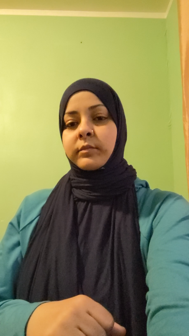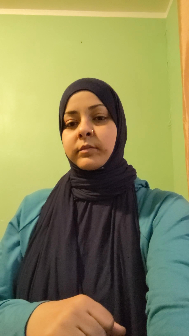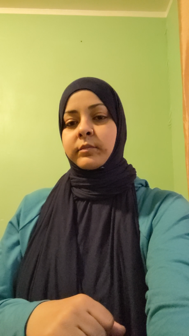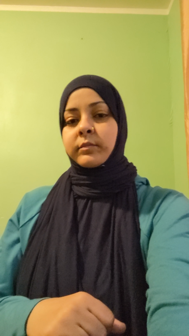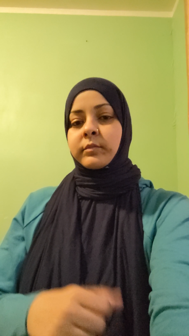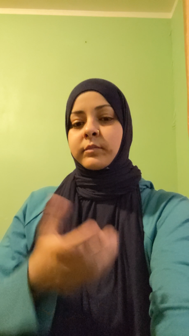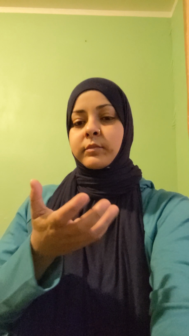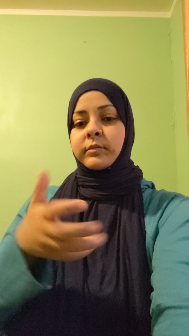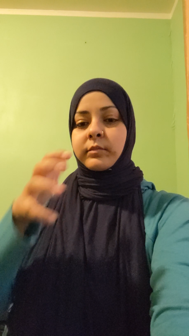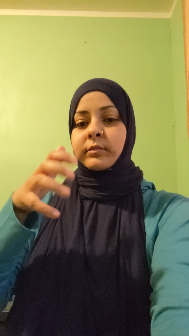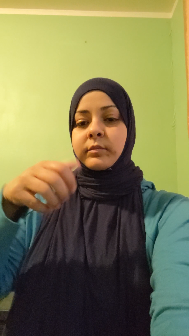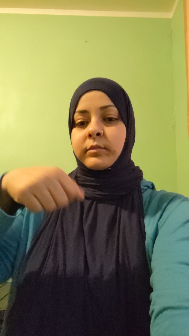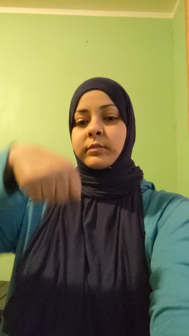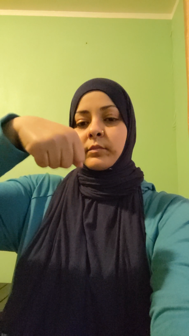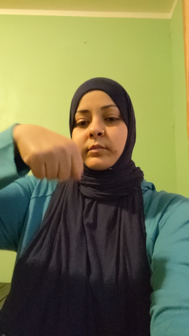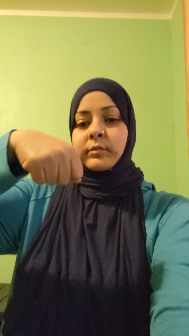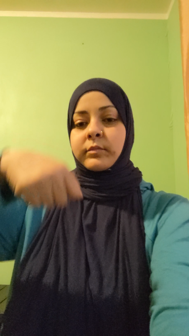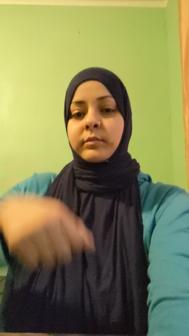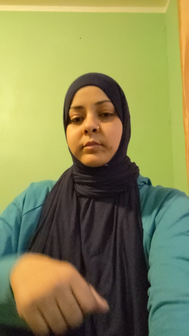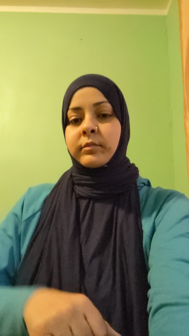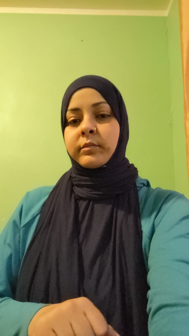bucket